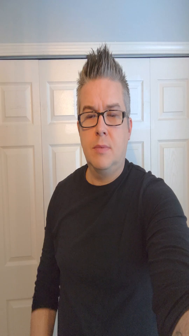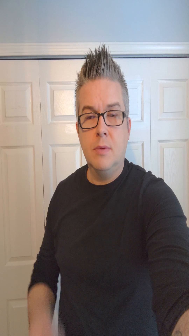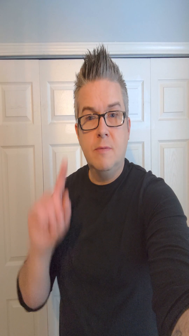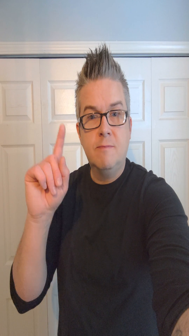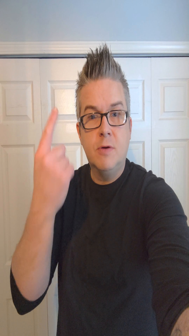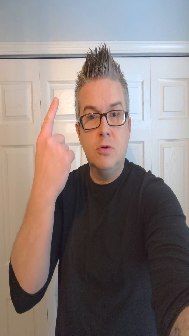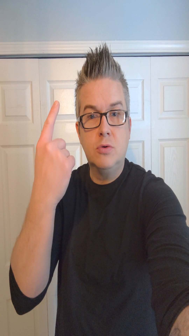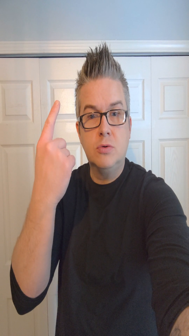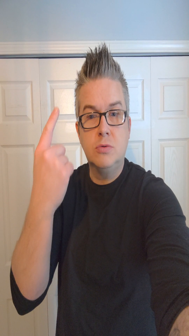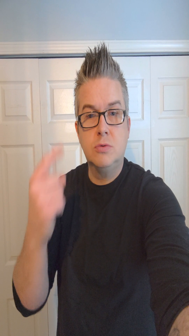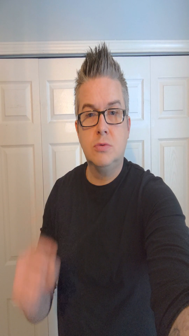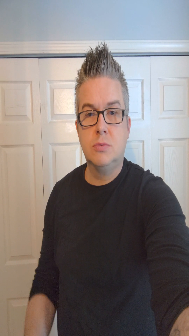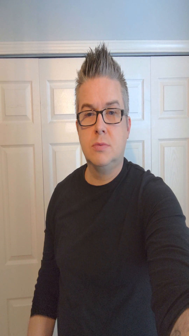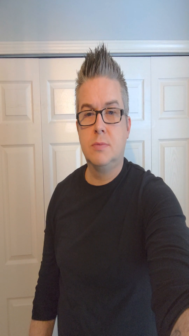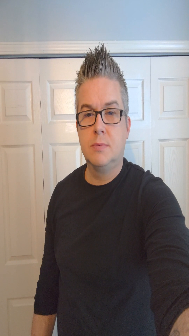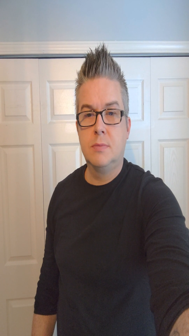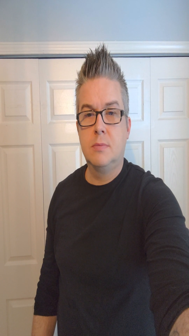first